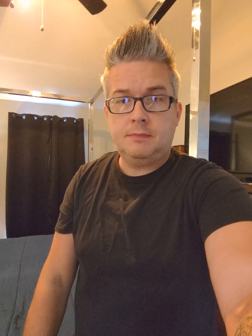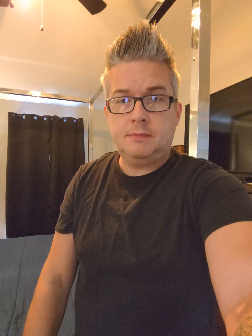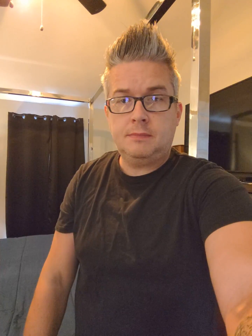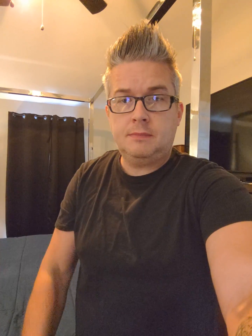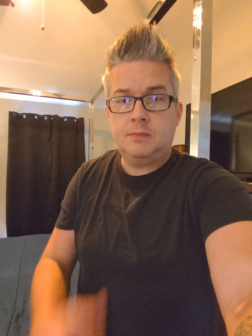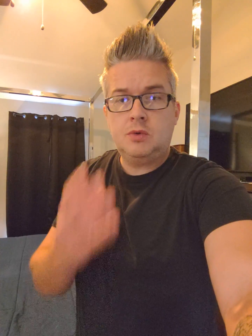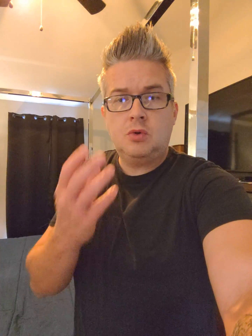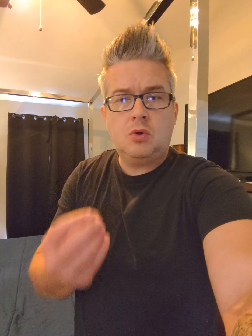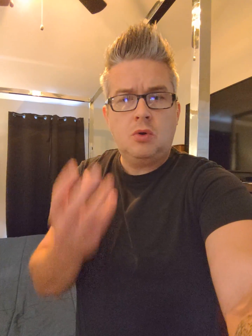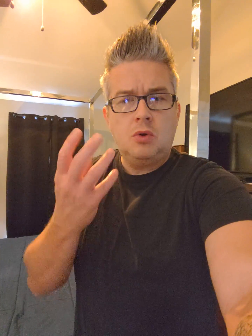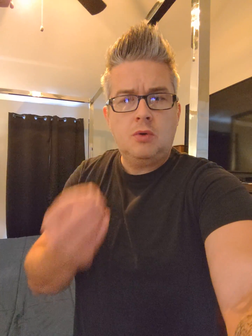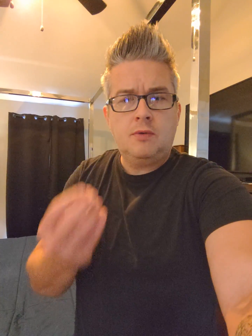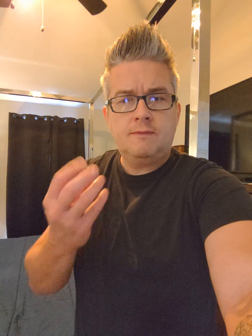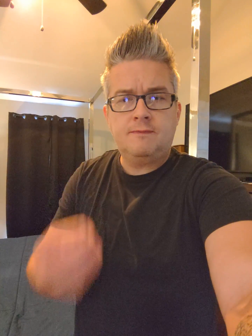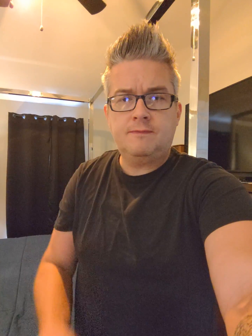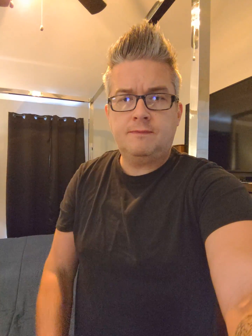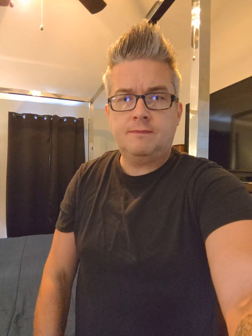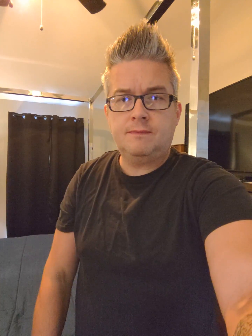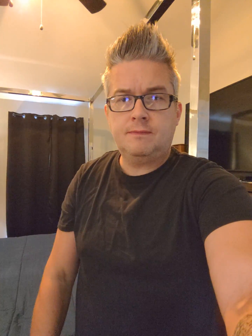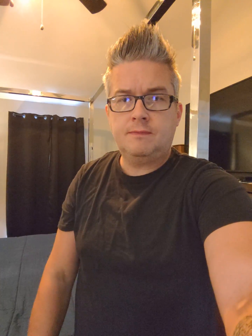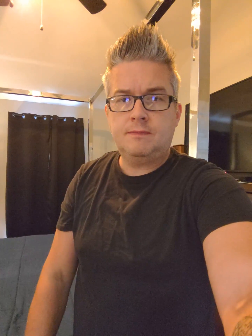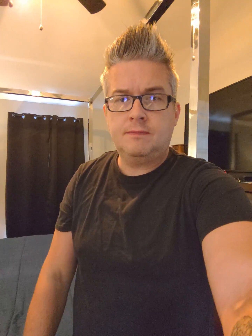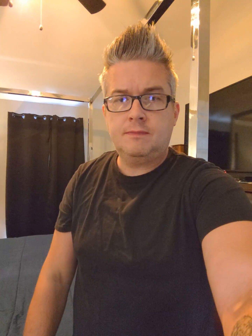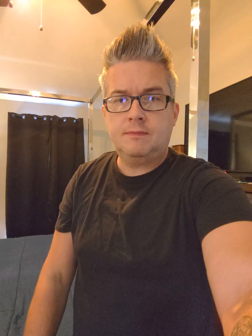gentle